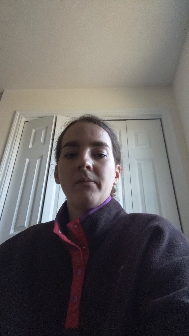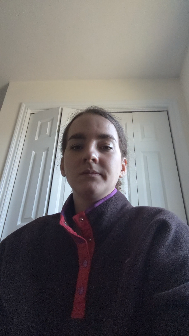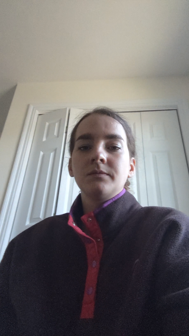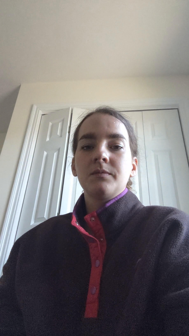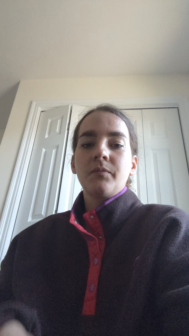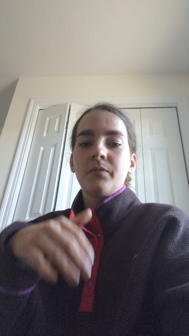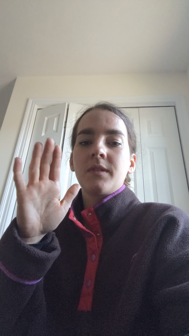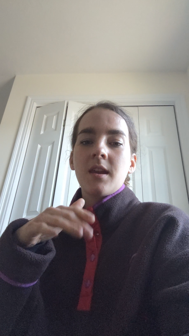paint